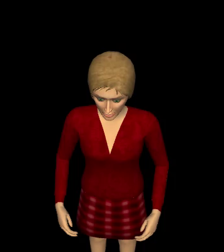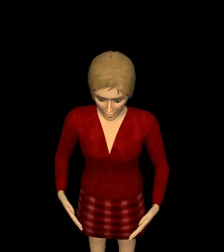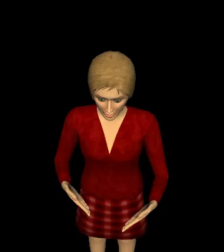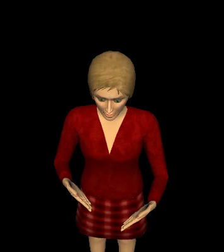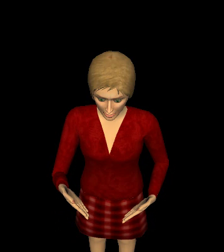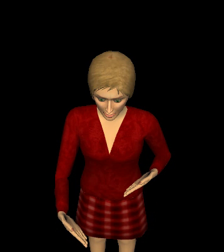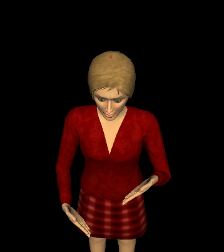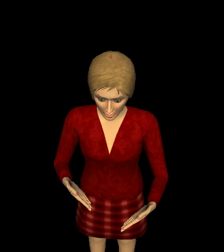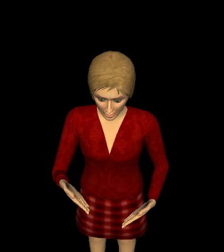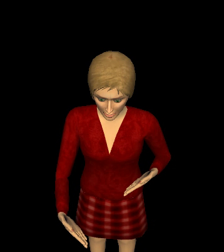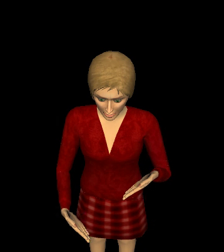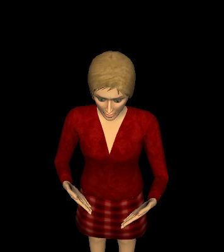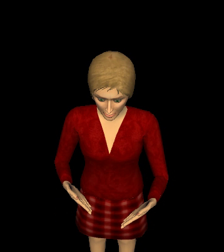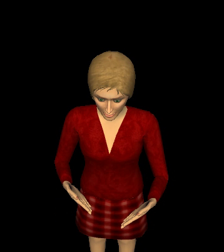يبادل